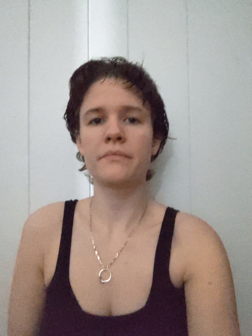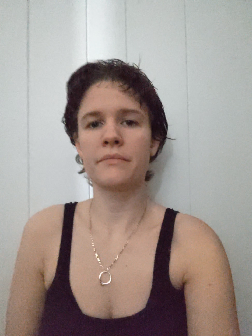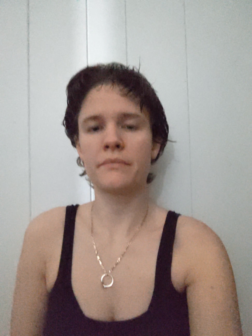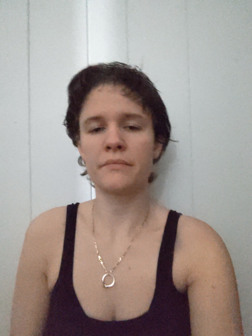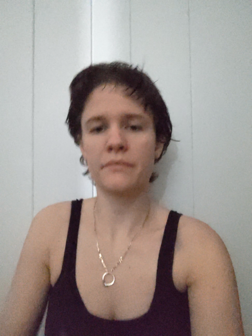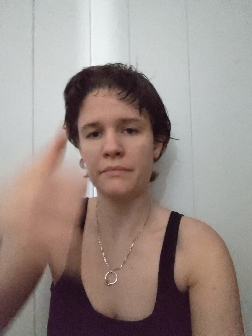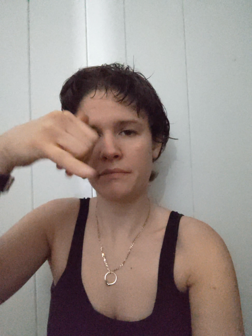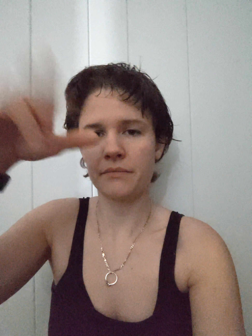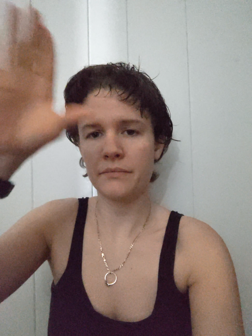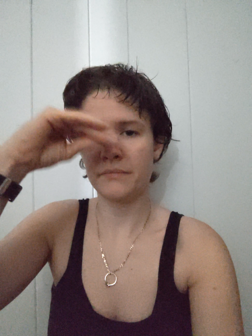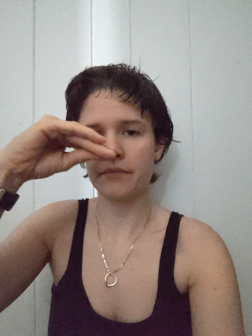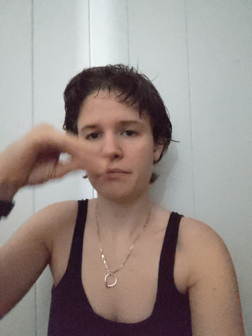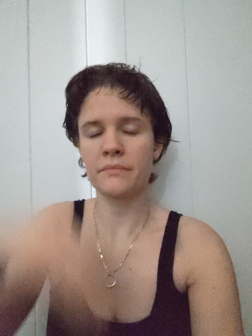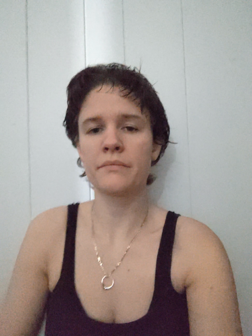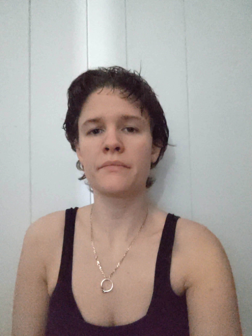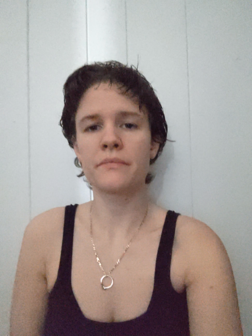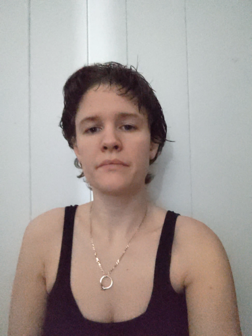cowboy